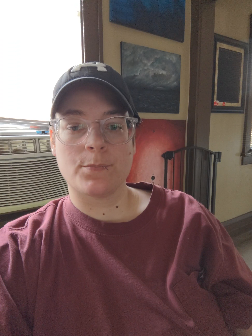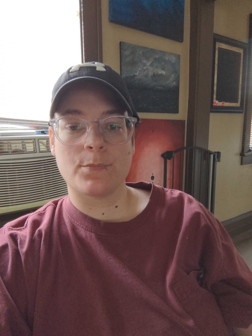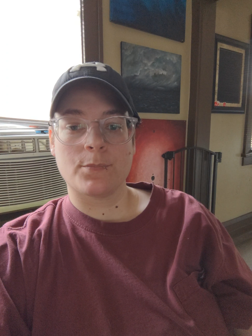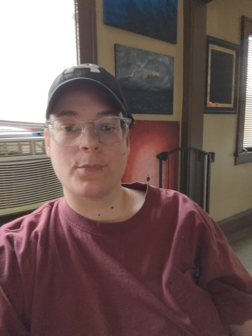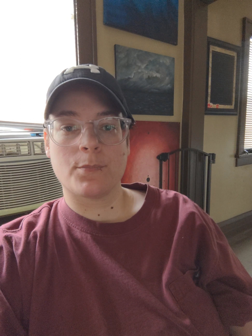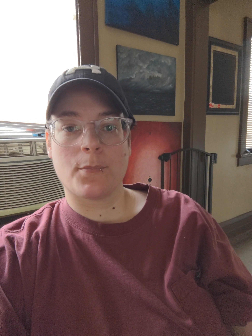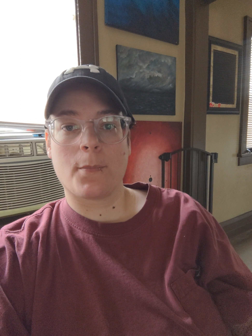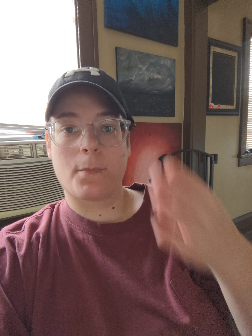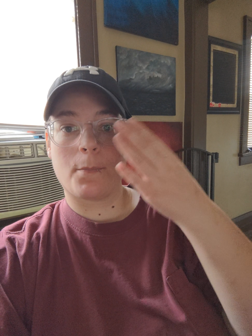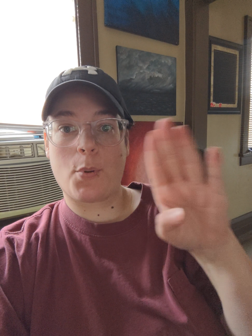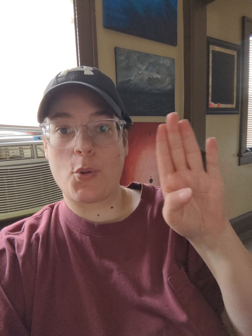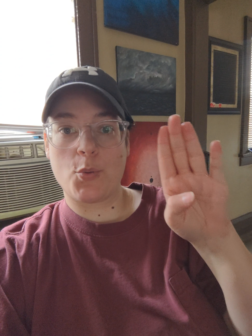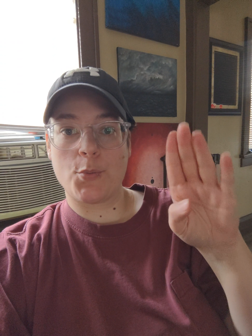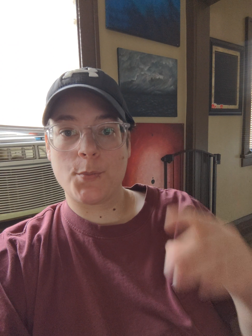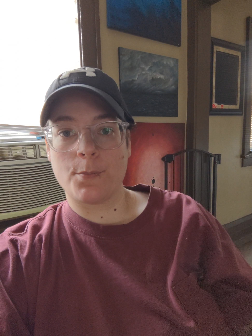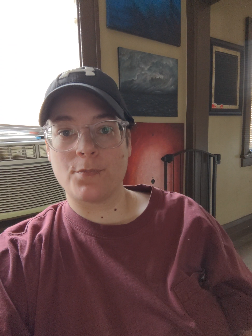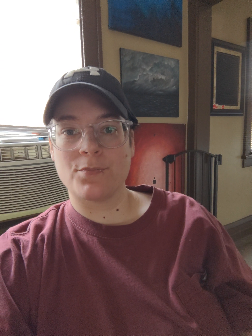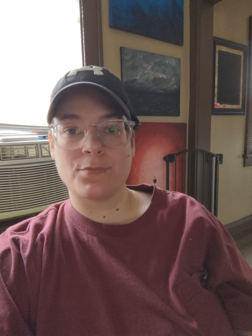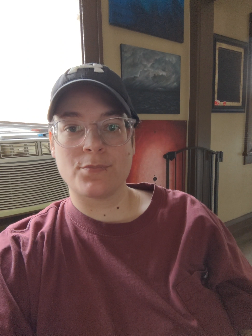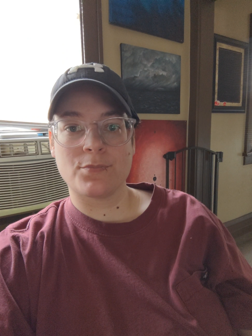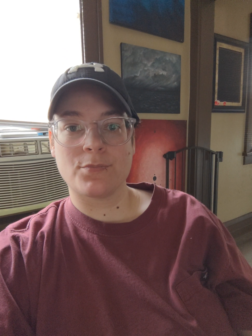blue